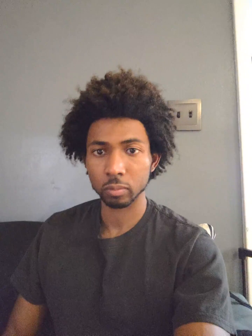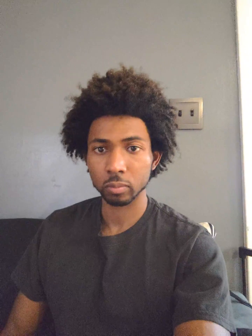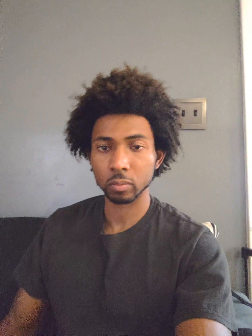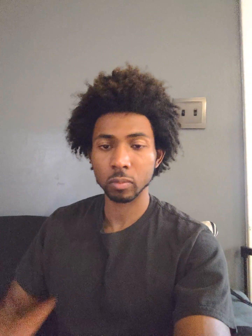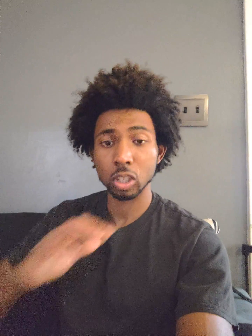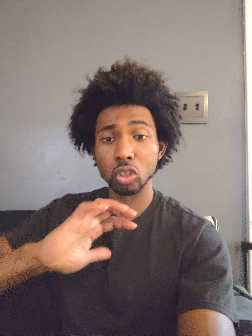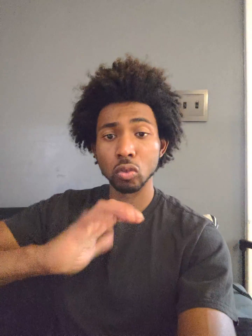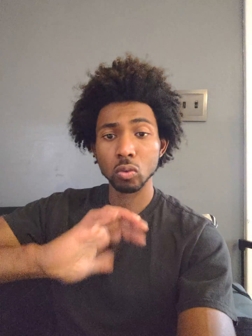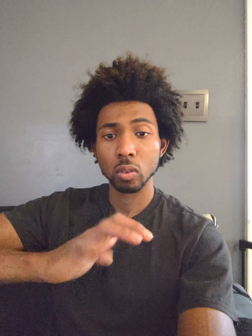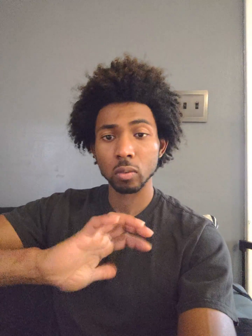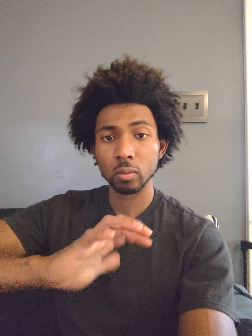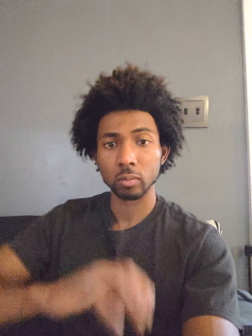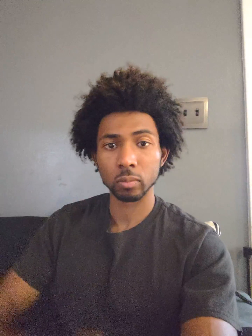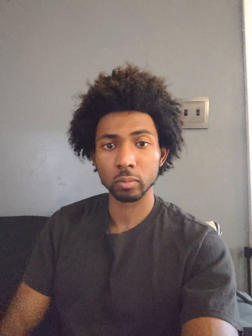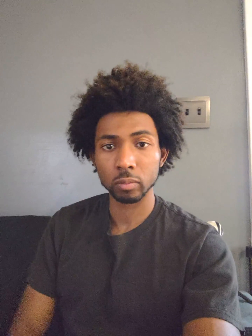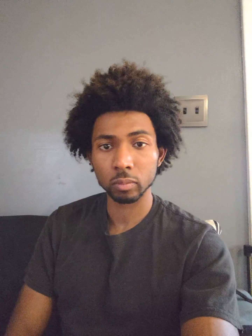cheese